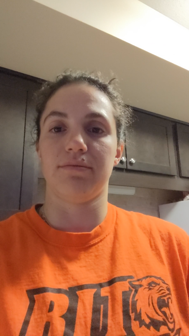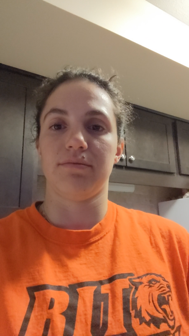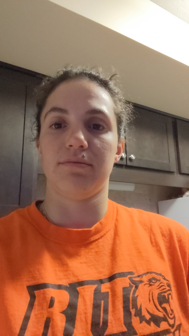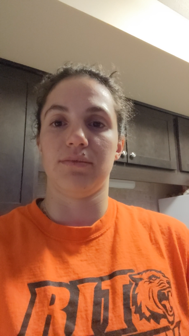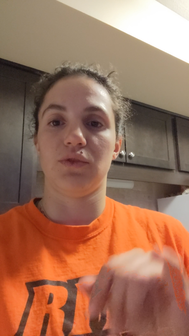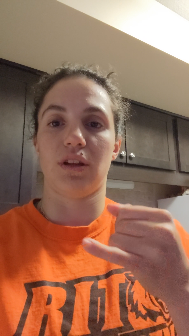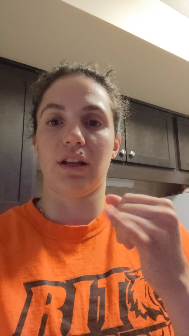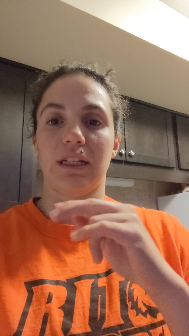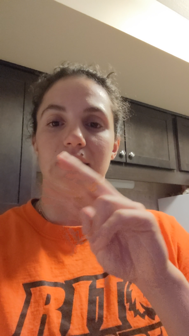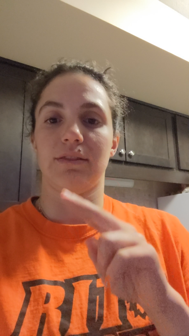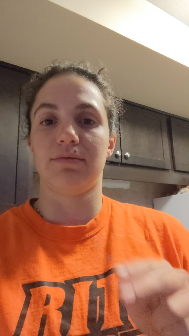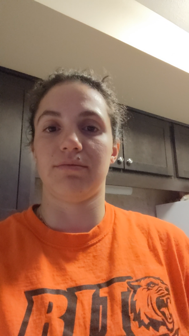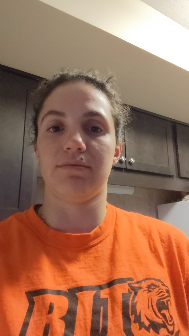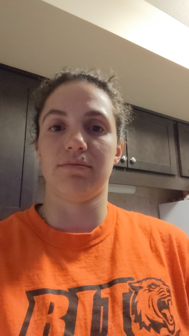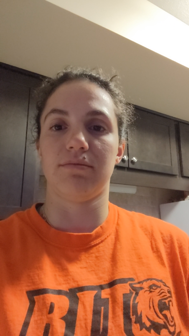jelly